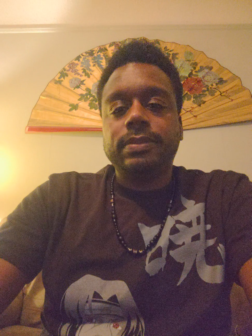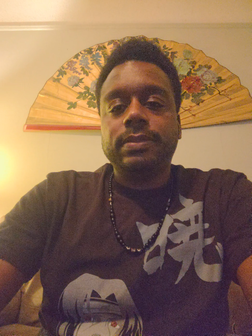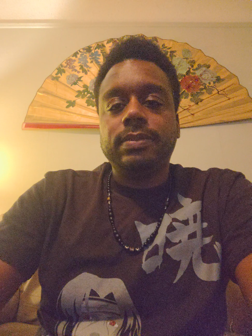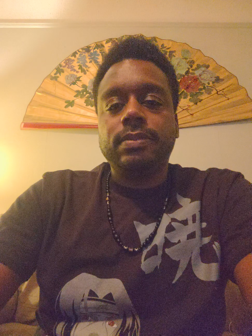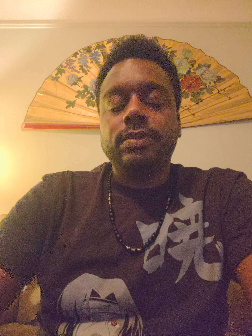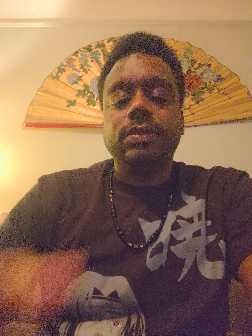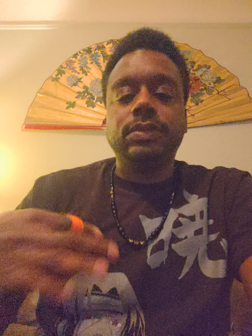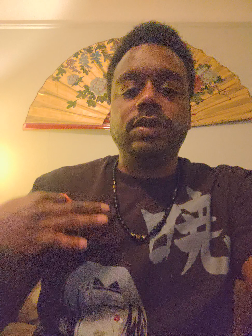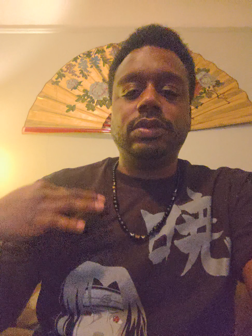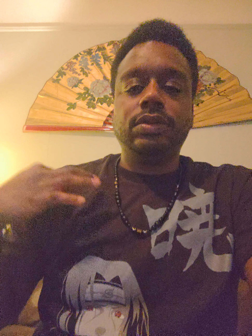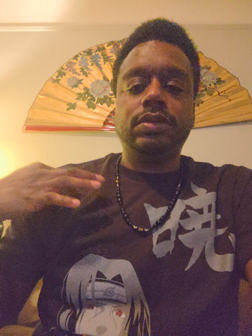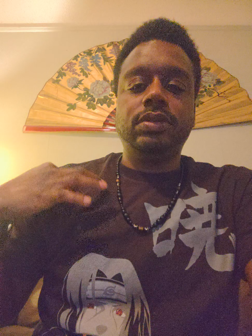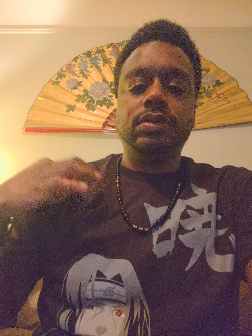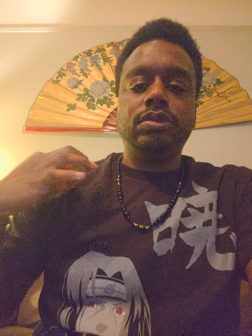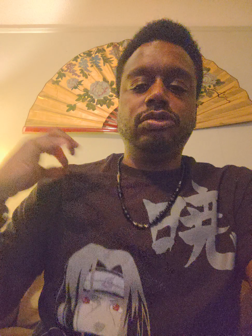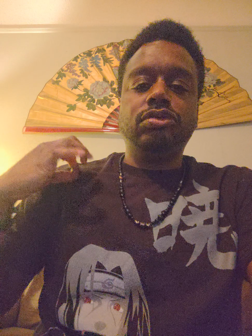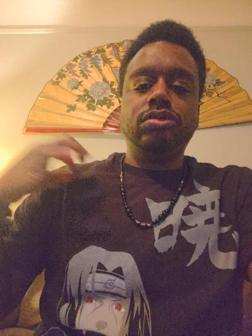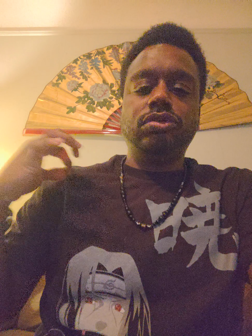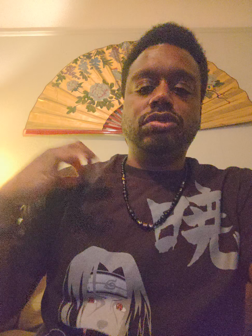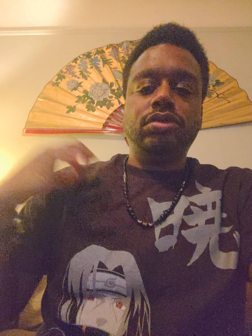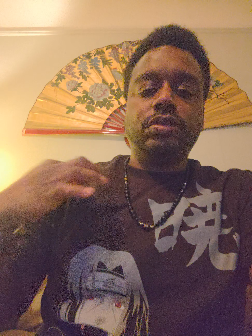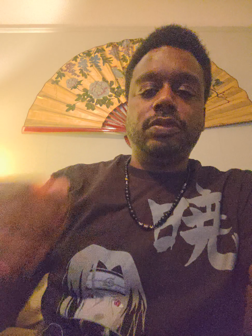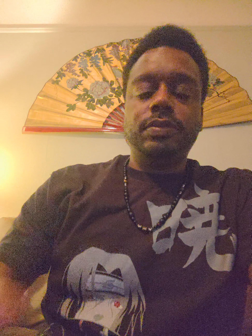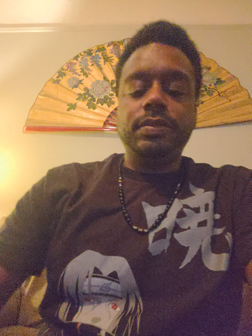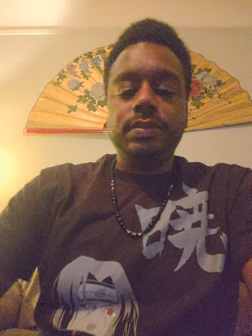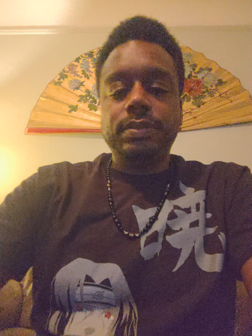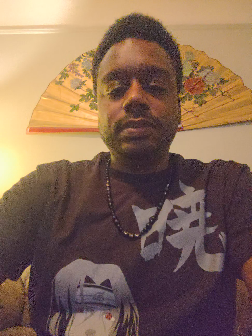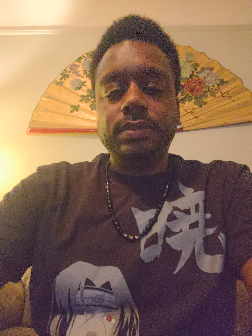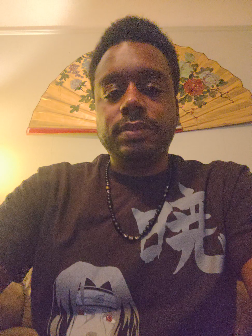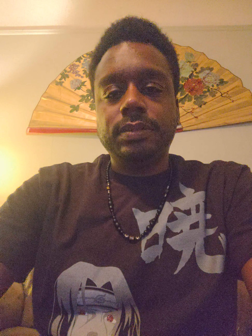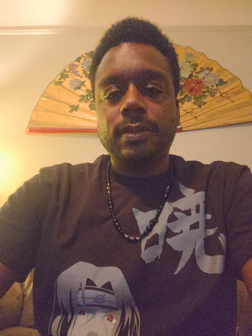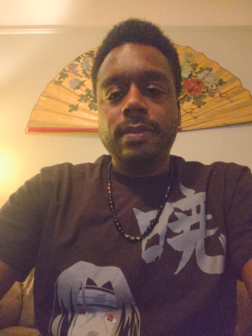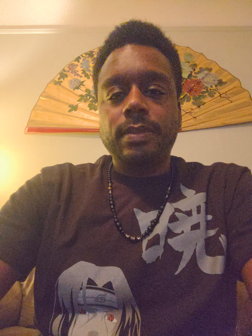shirt